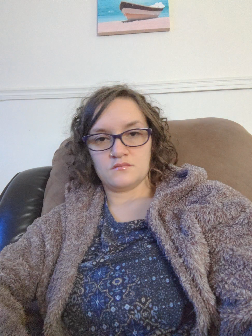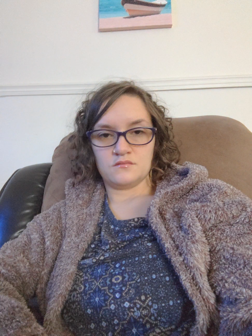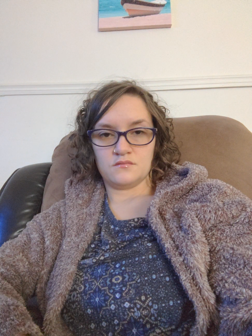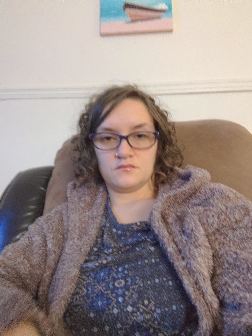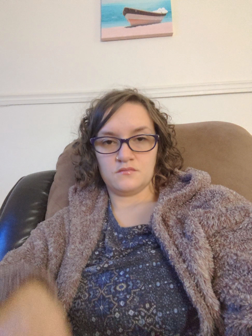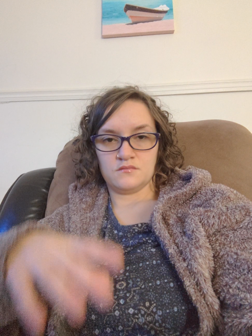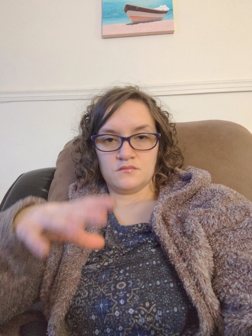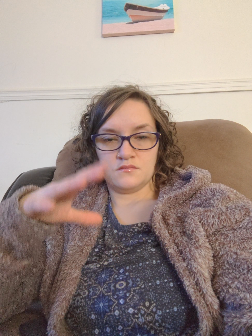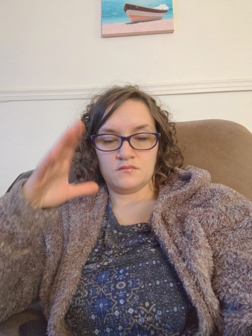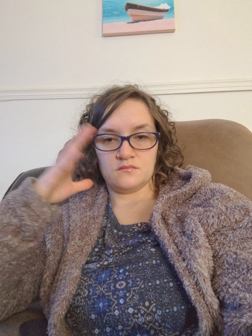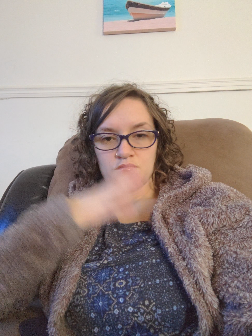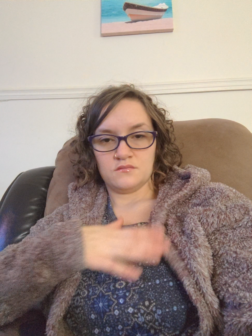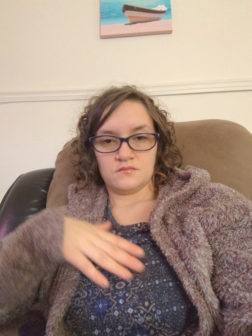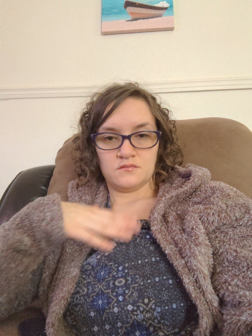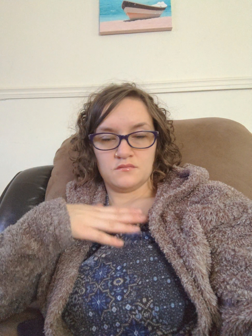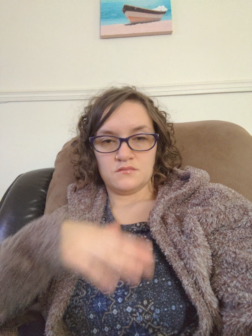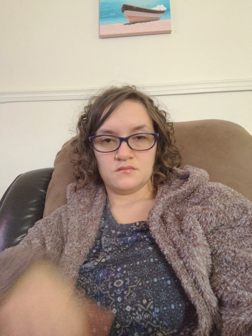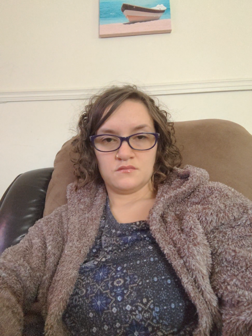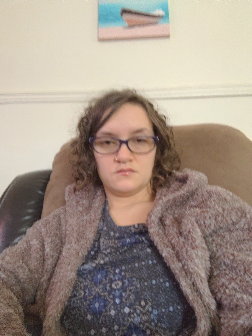please